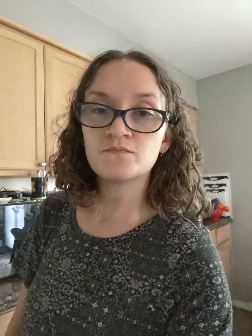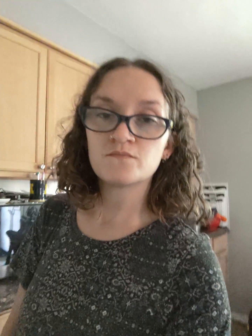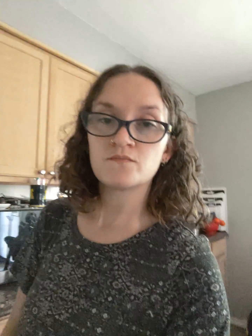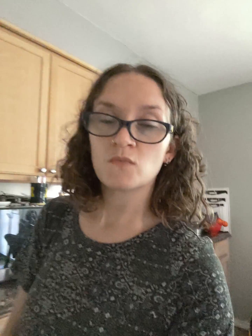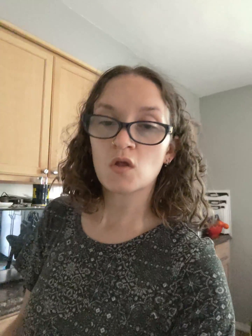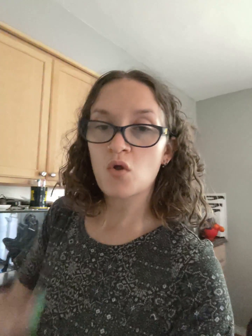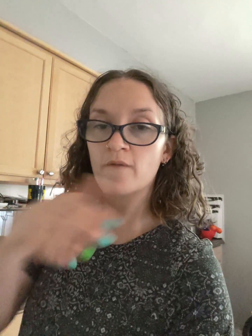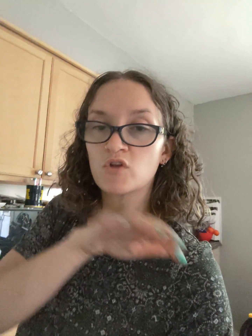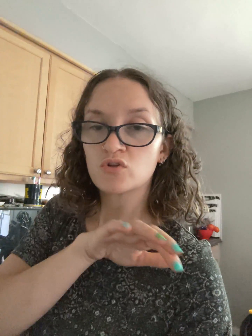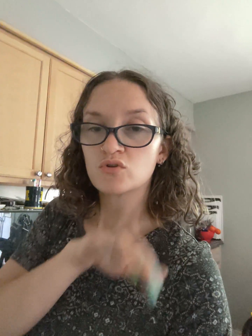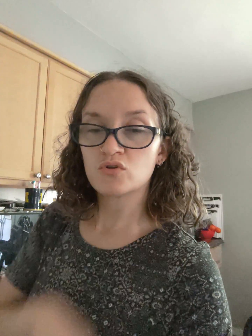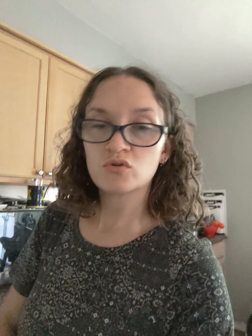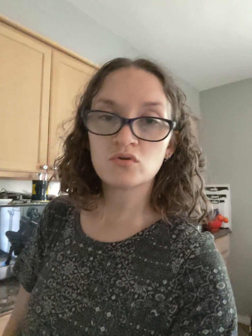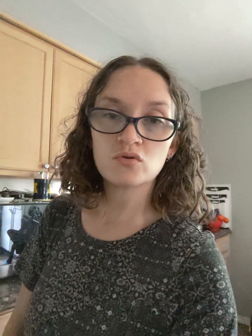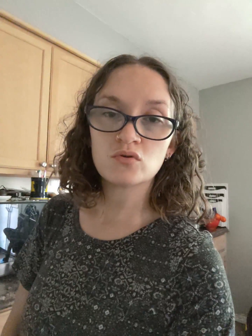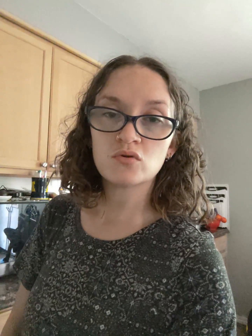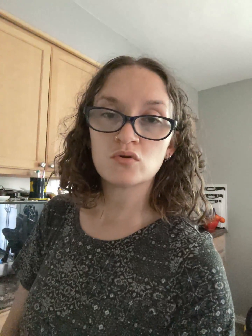cover